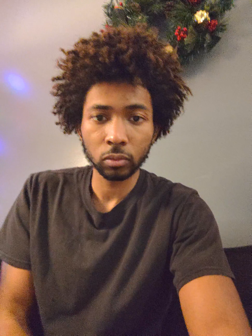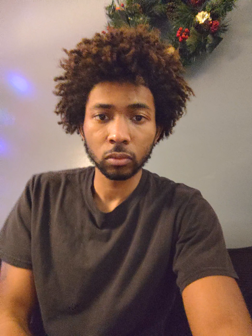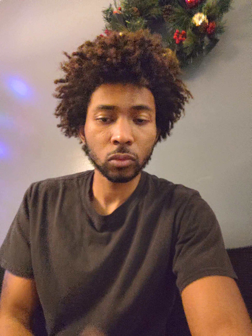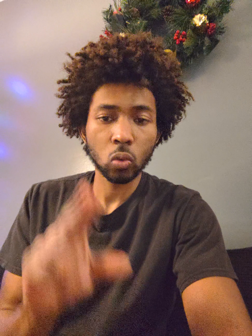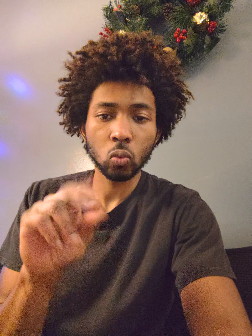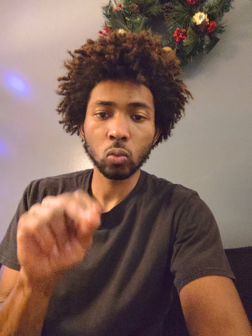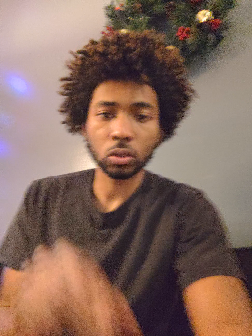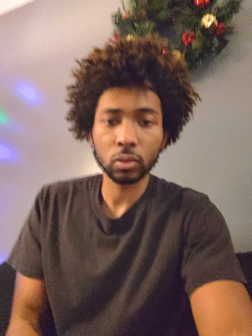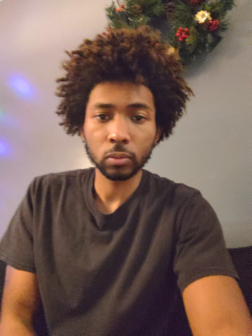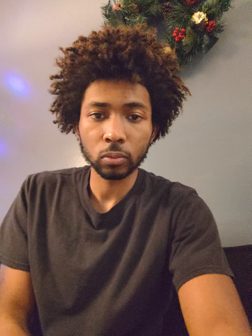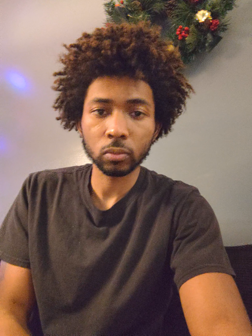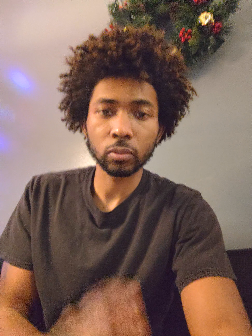no